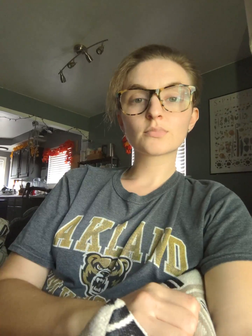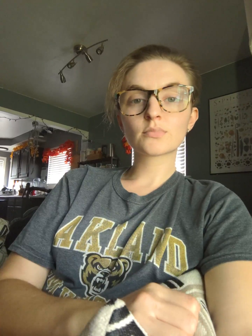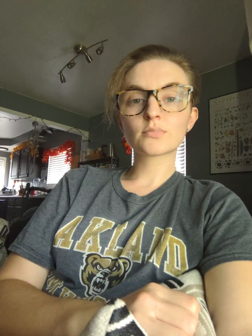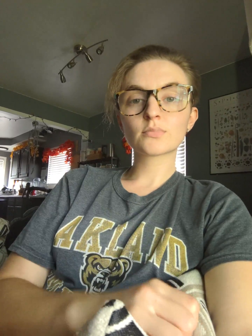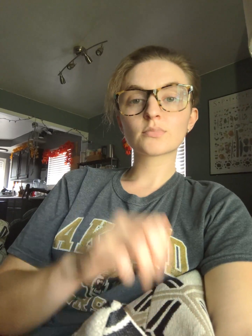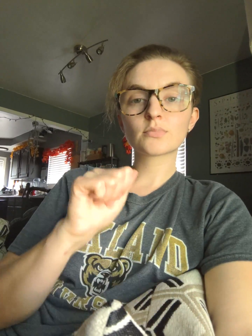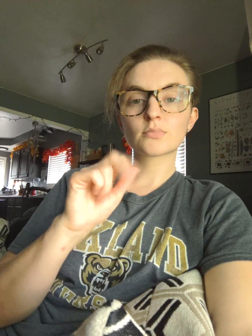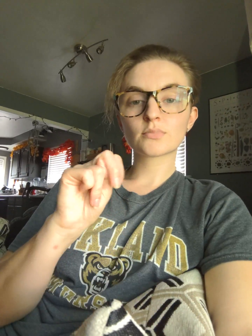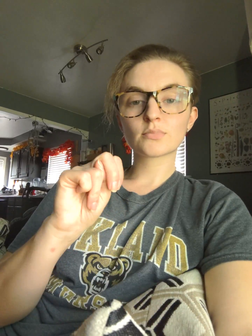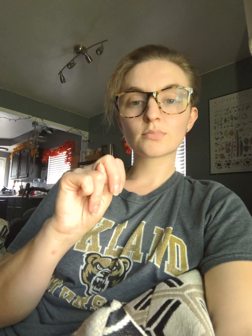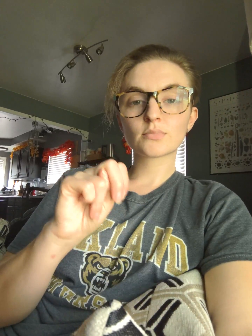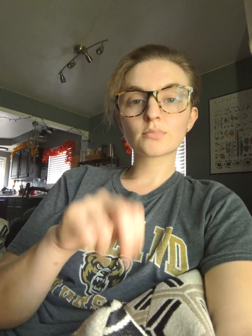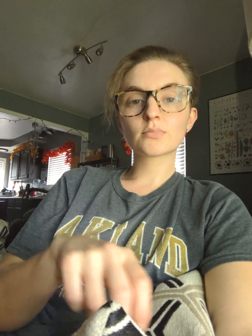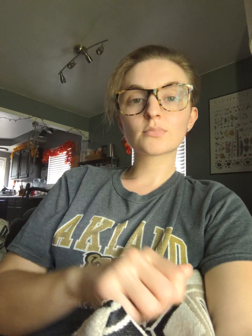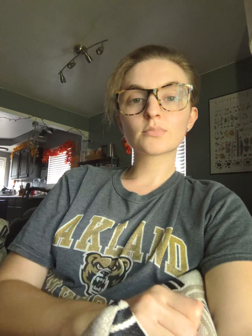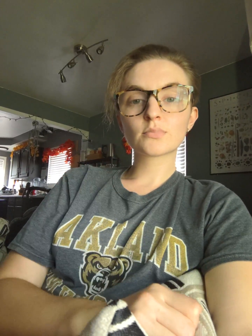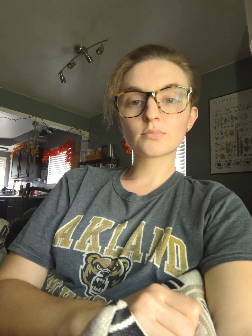an